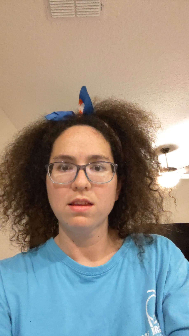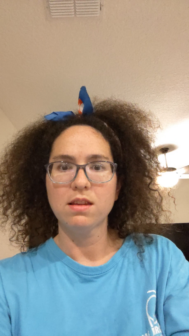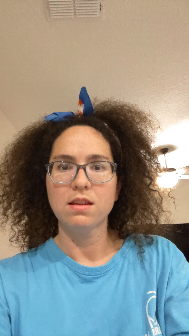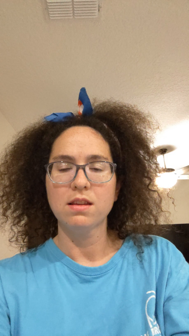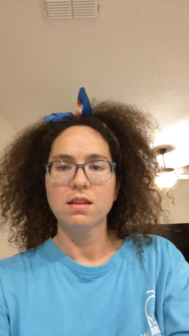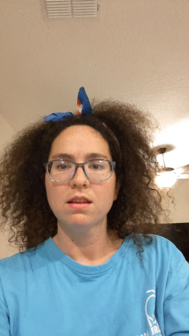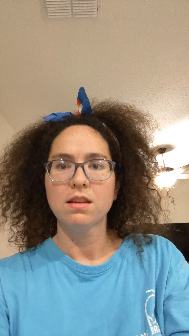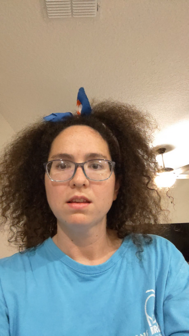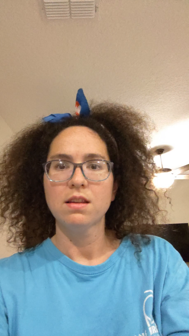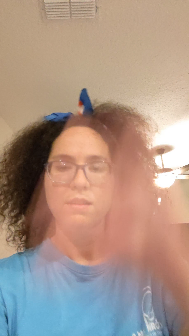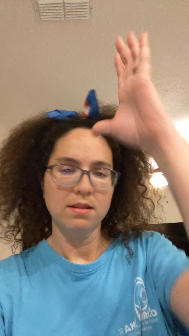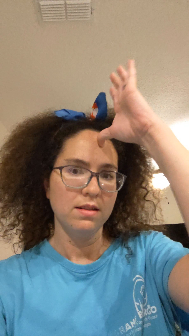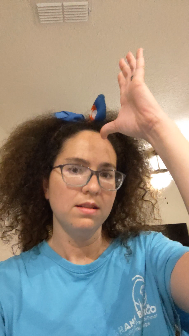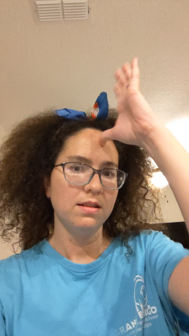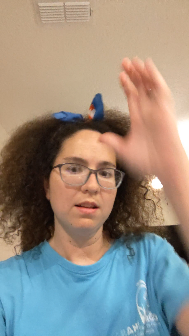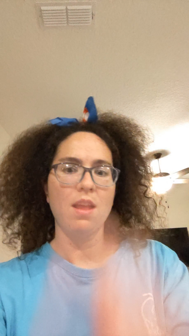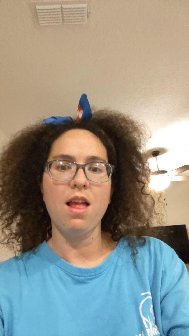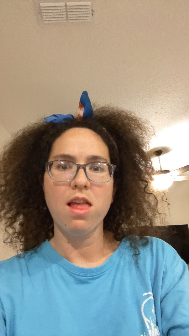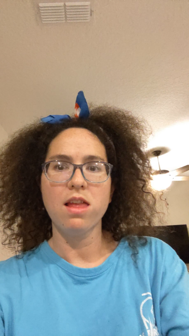daddy